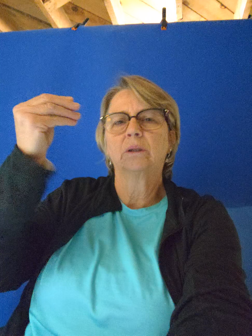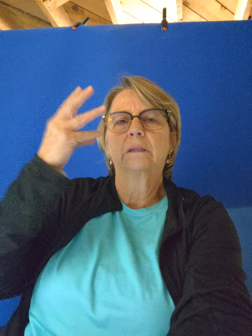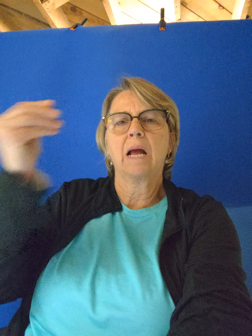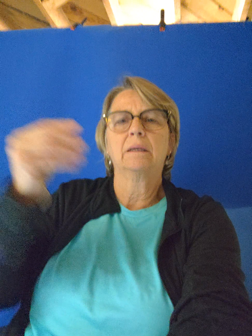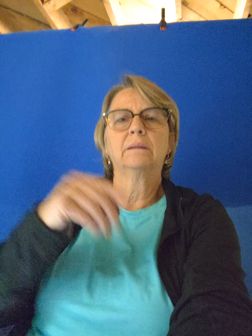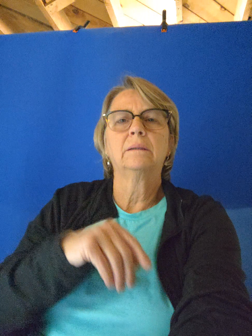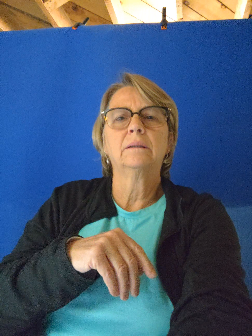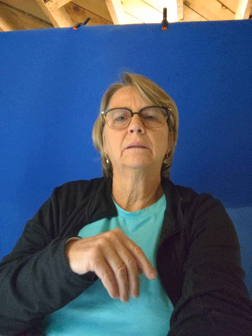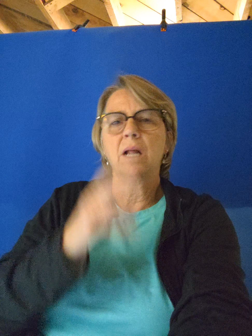outside